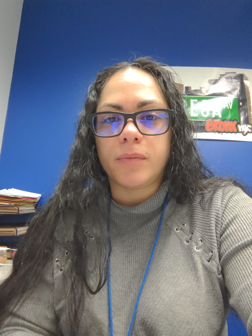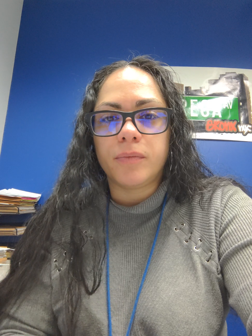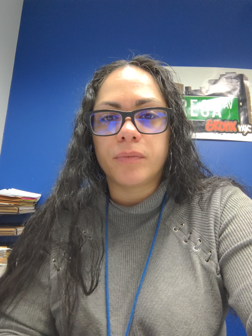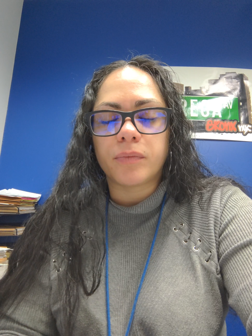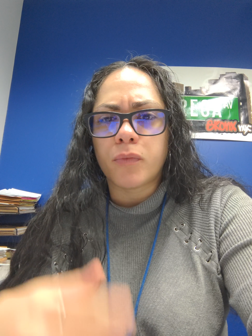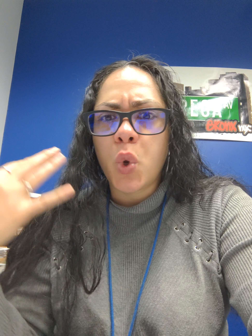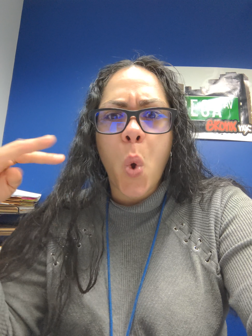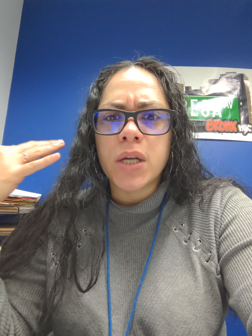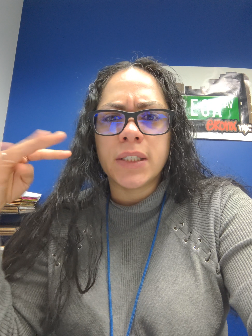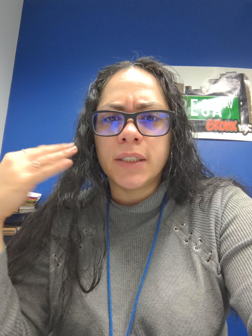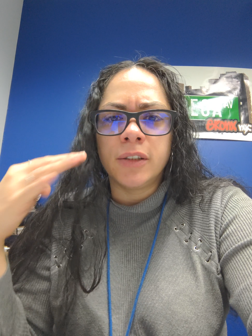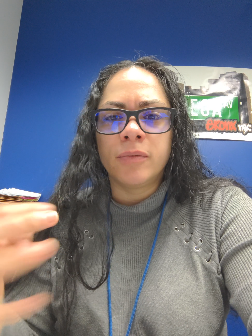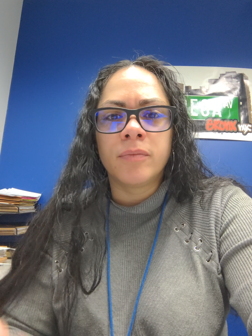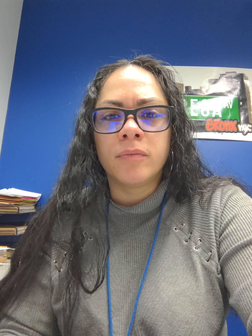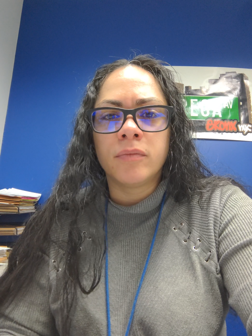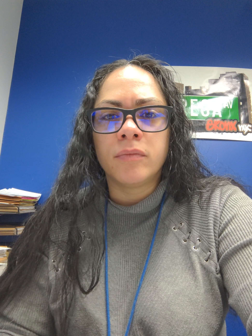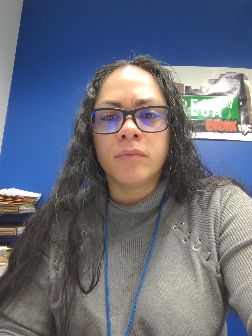noisy